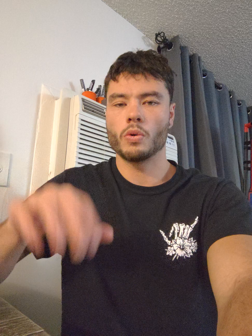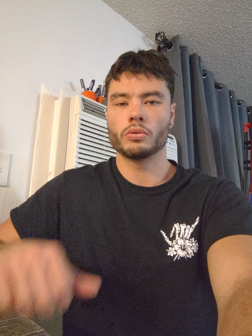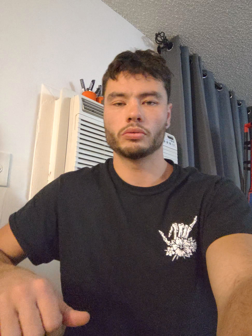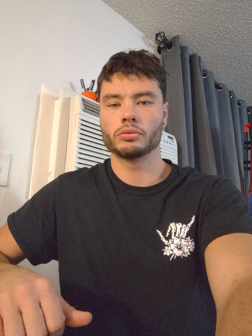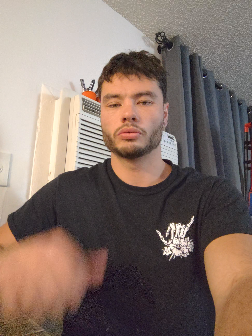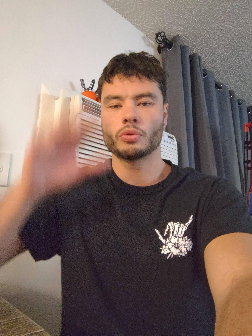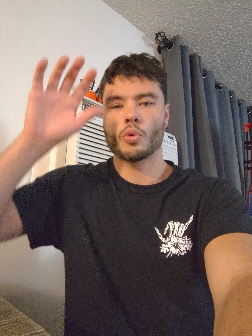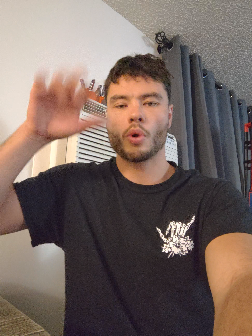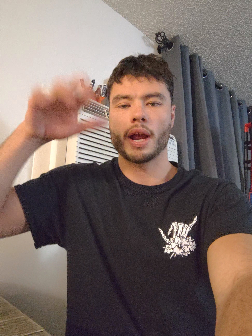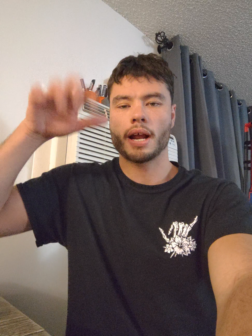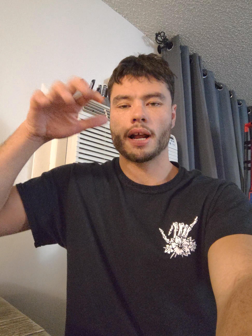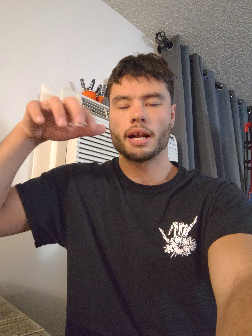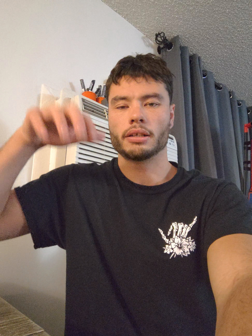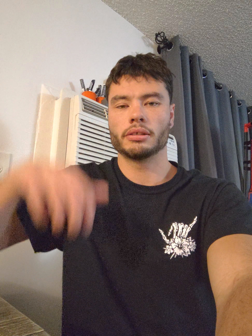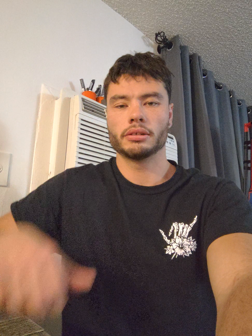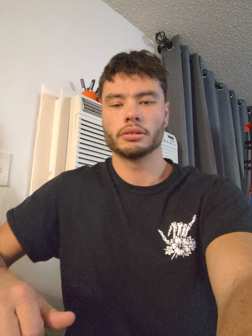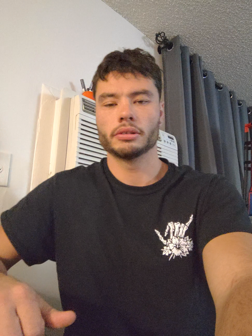rain